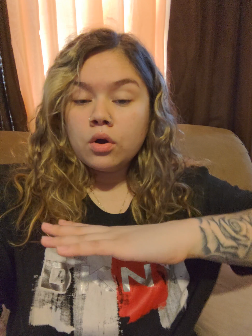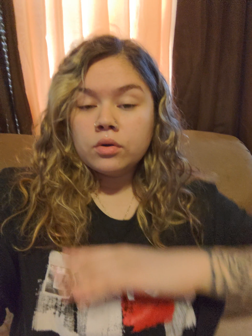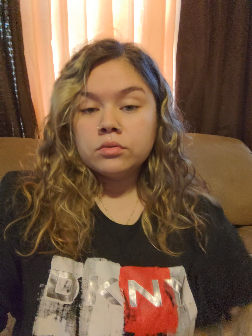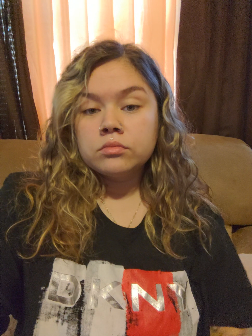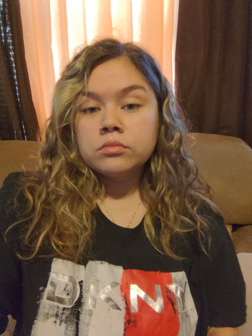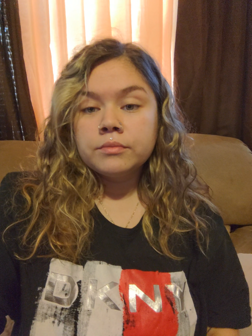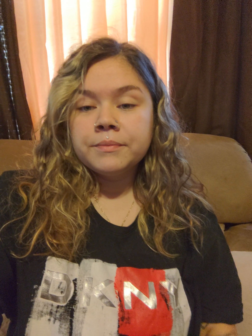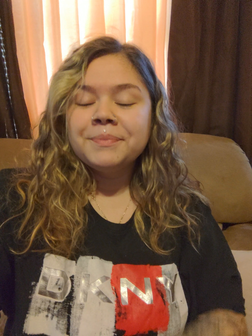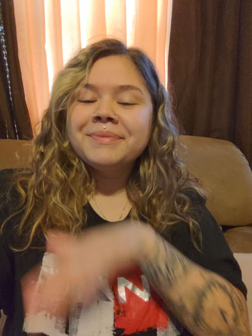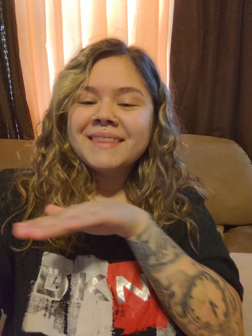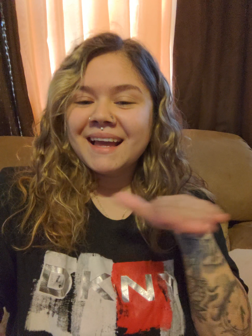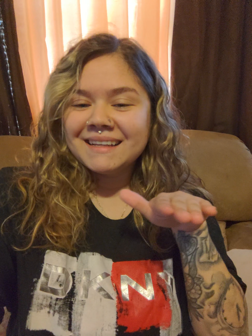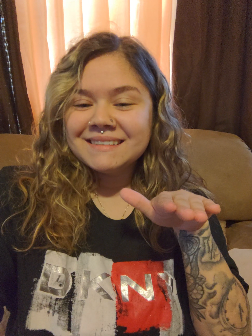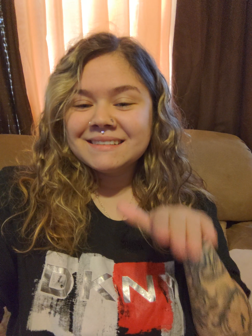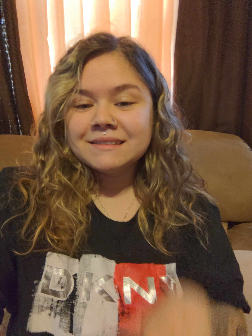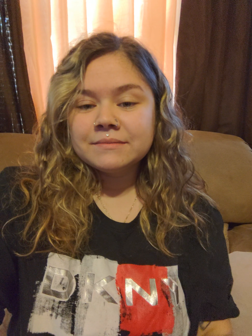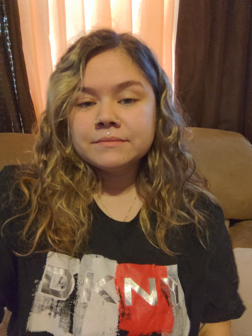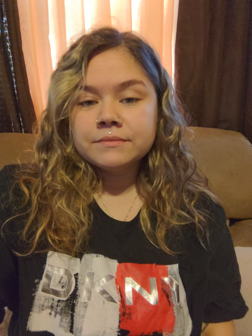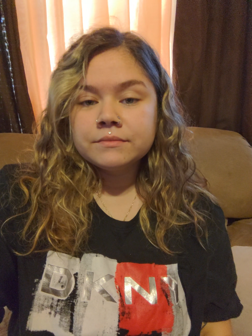nice